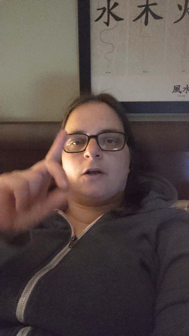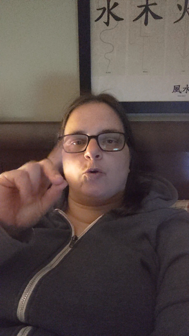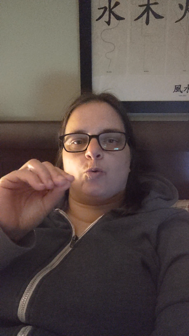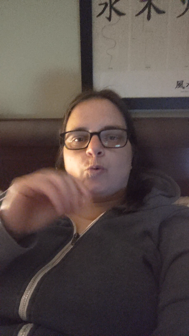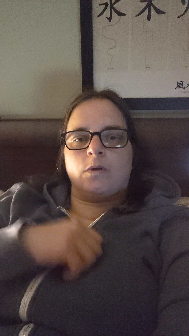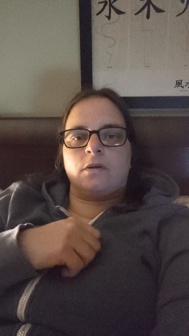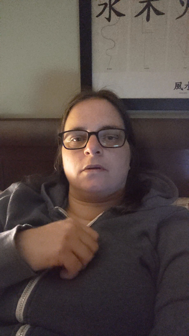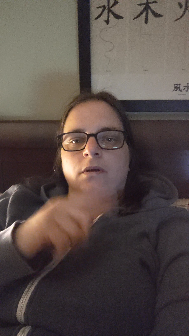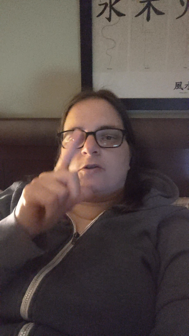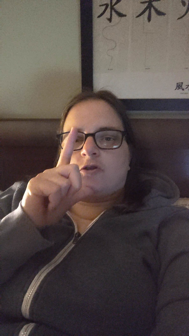lunch